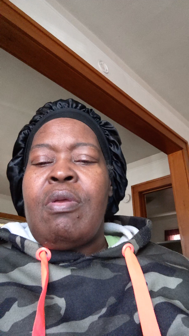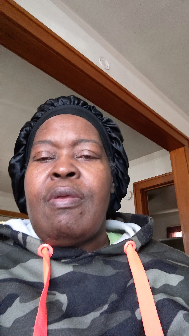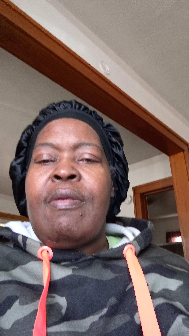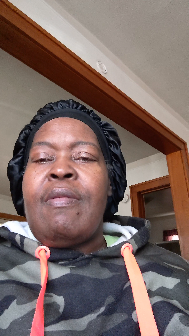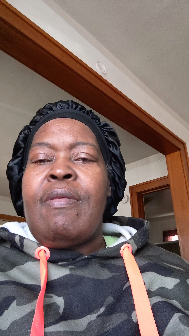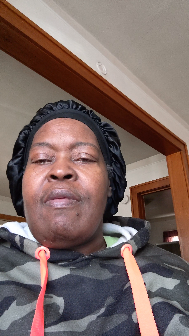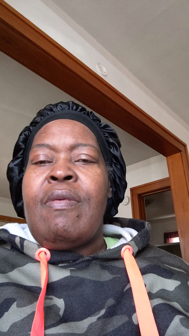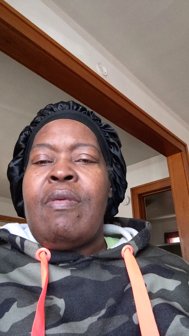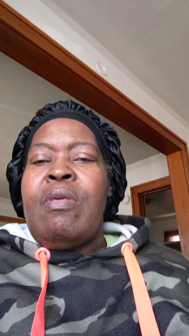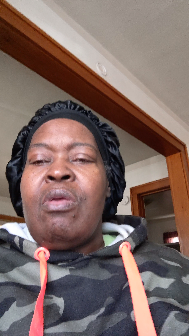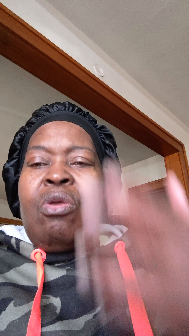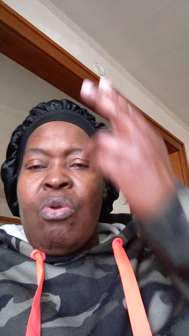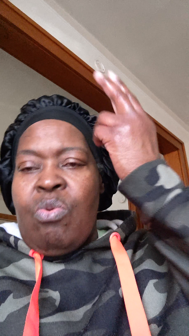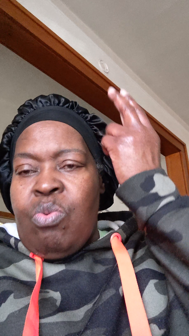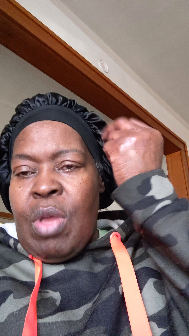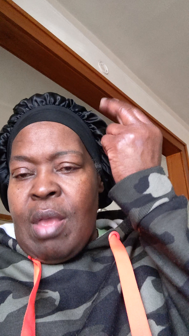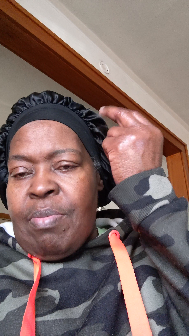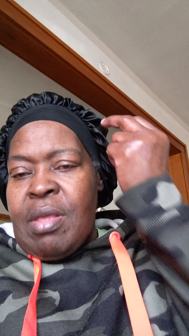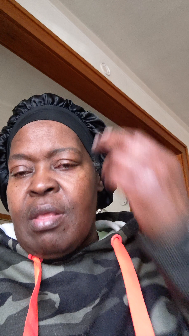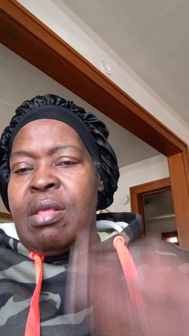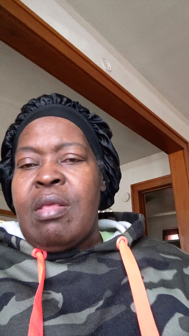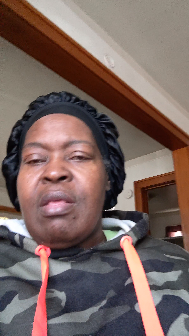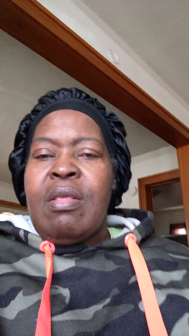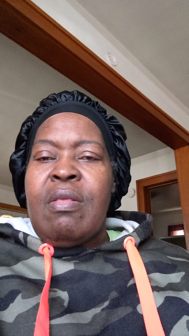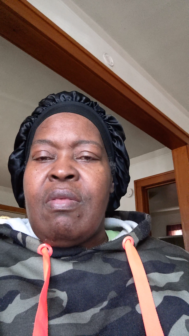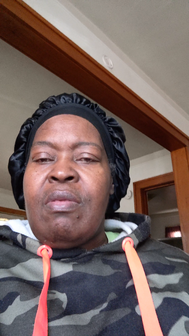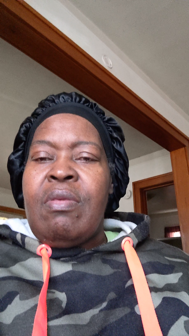rabbit